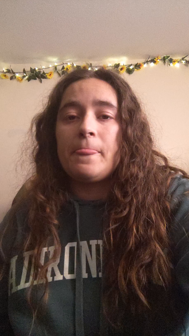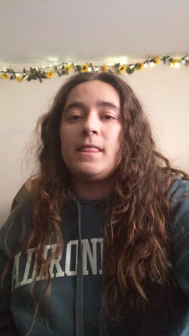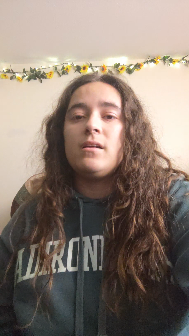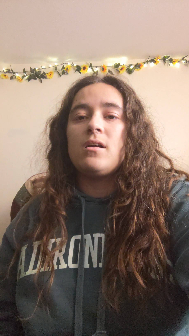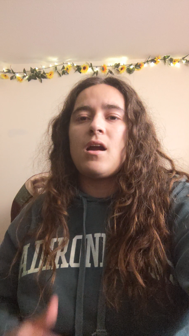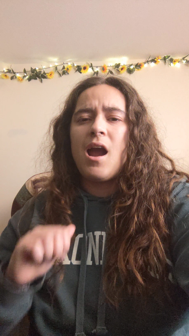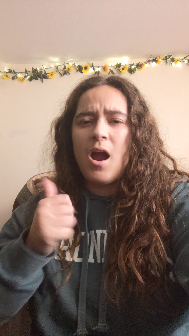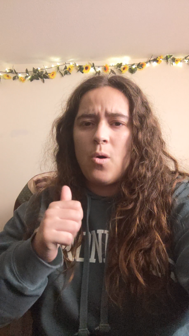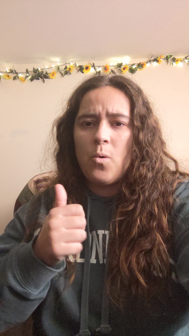how